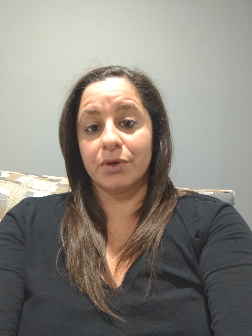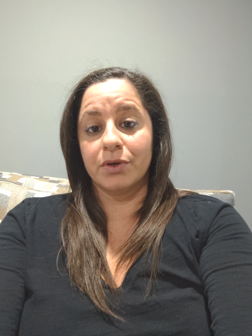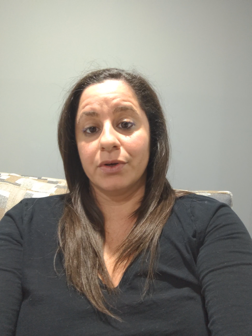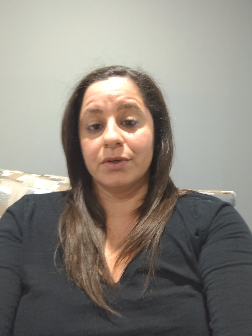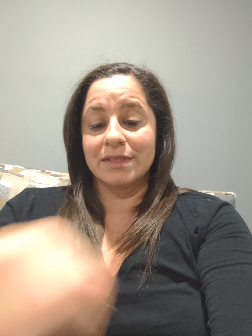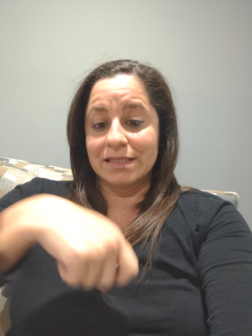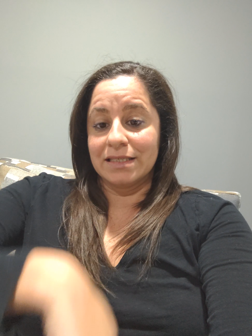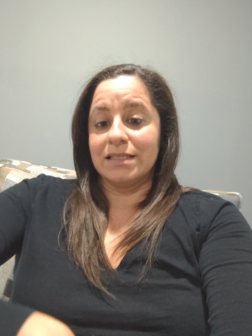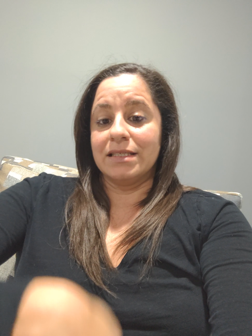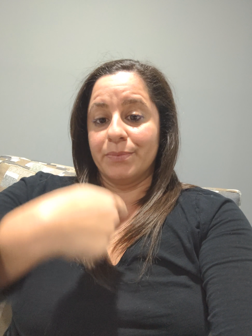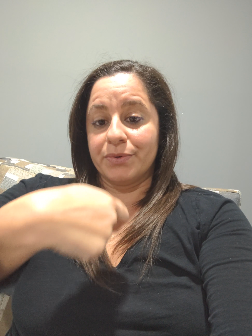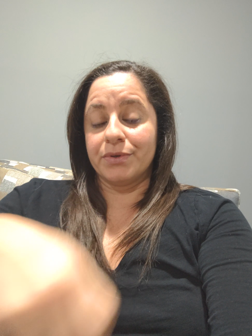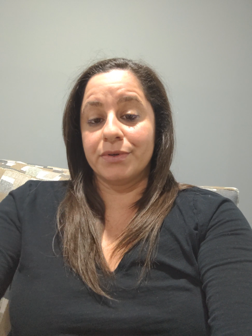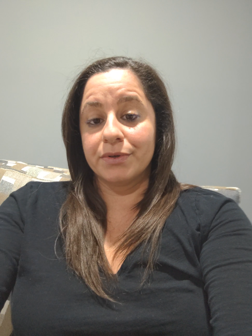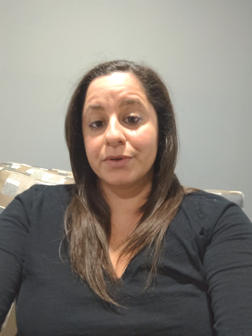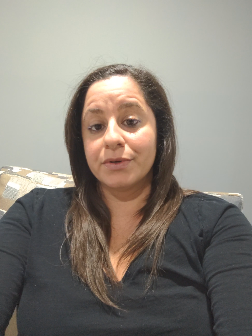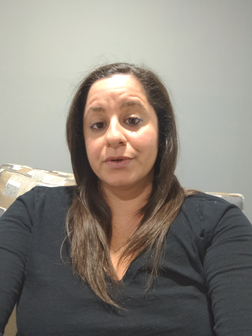zipper